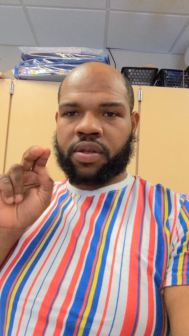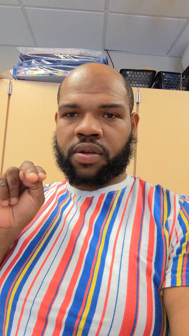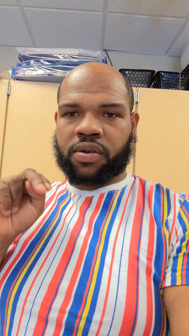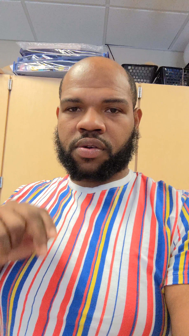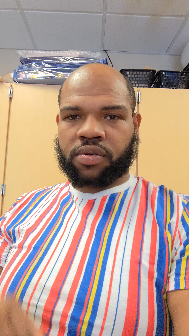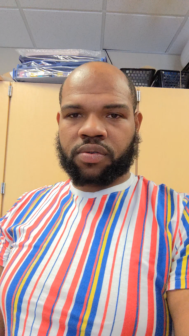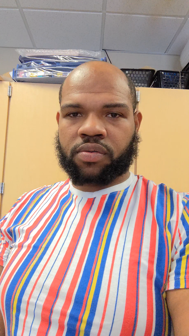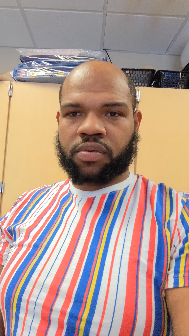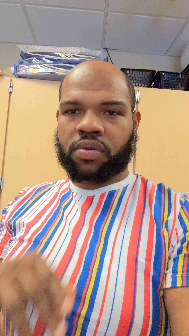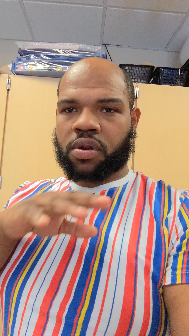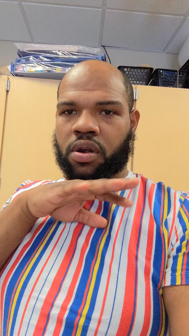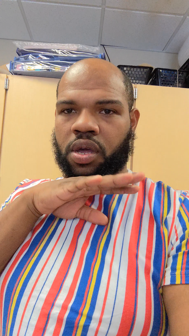naughty